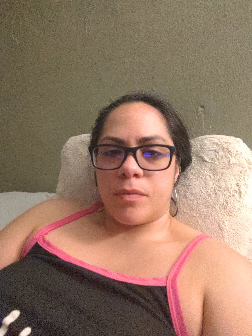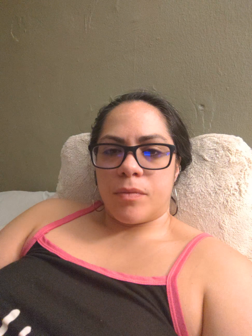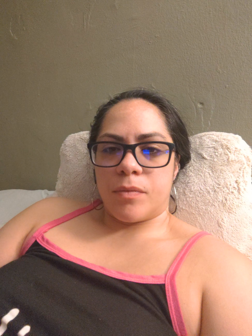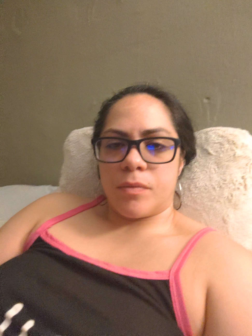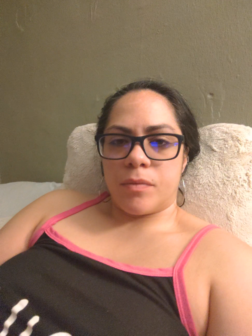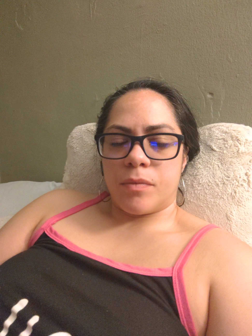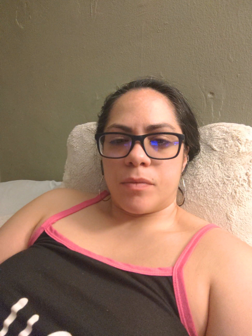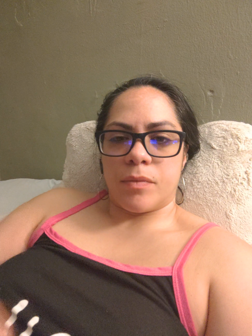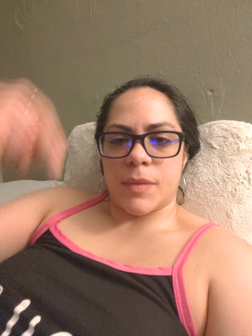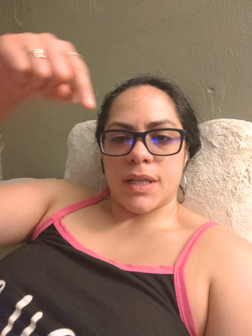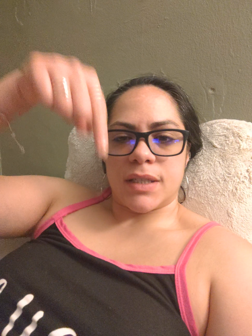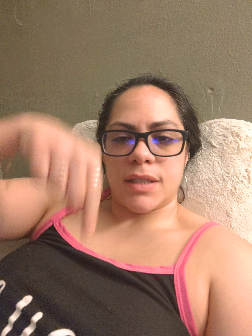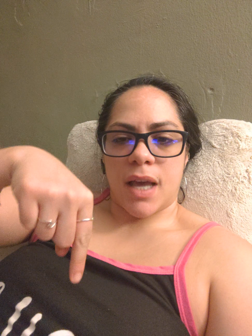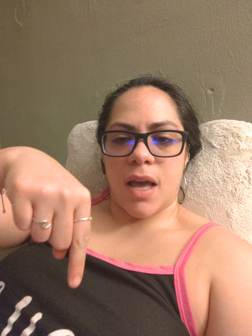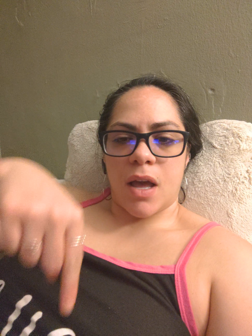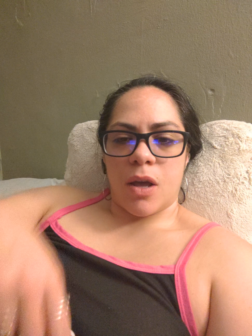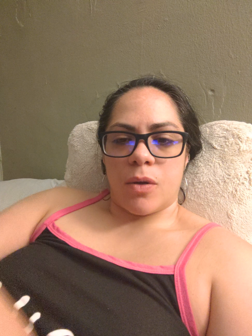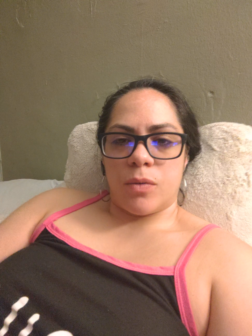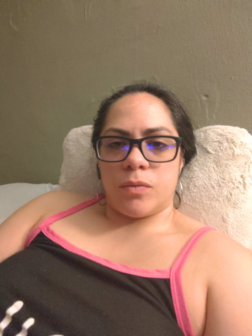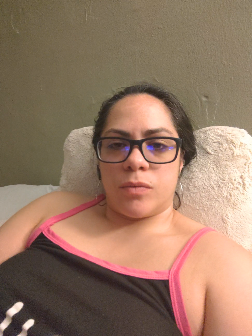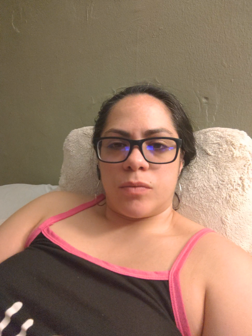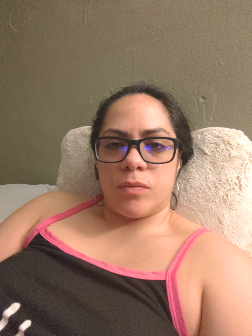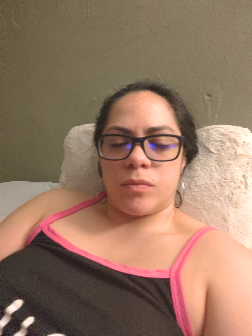down